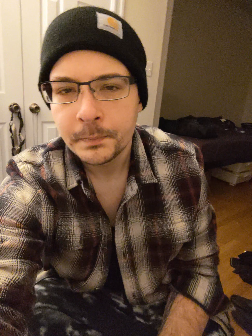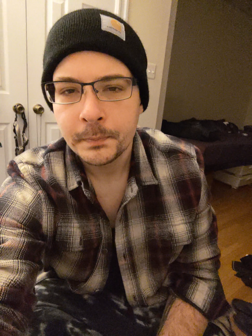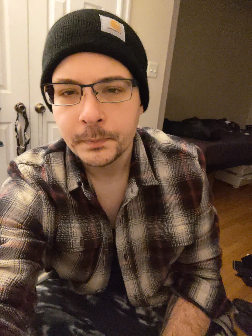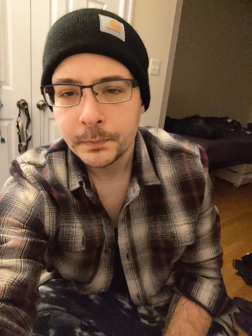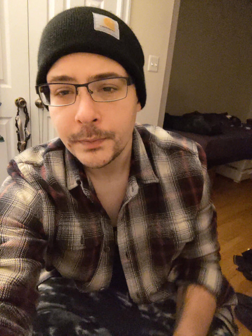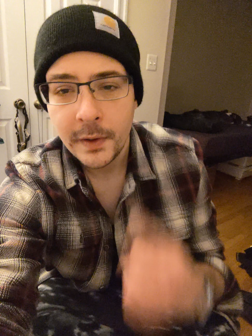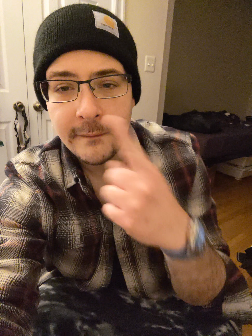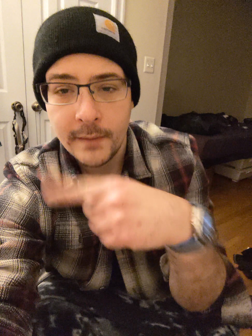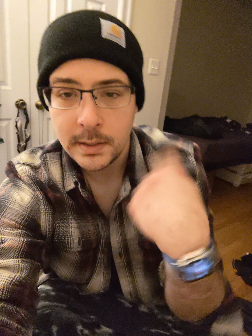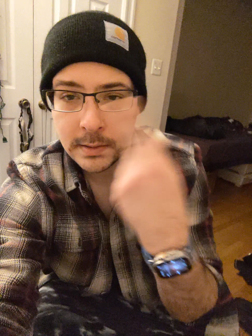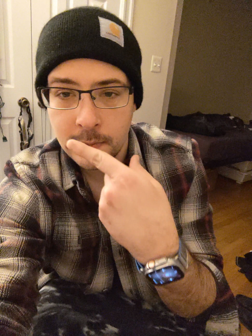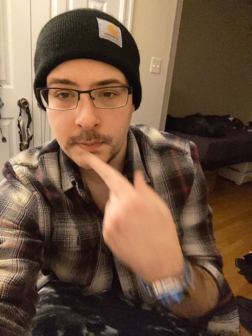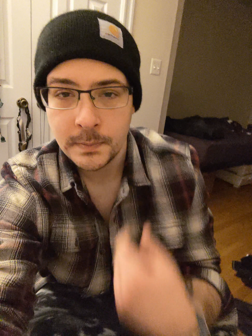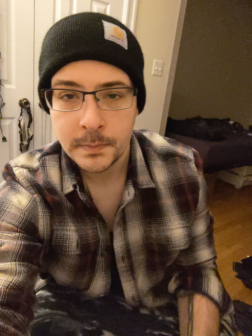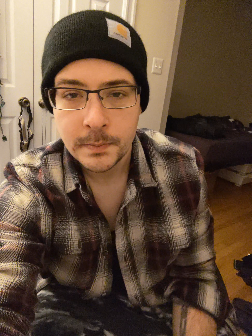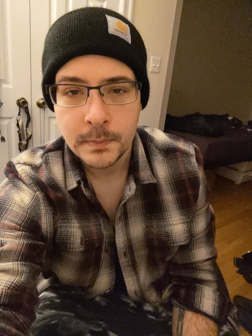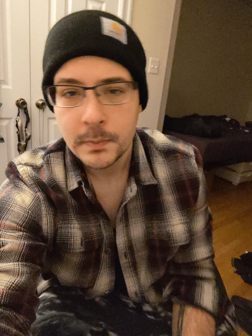face